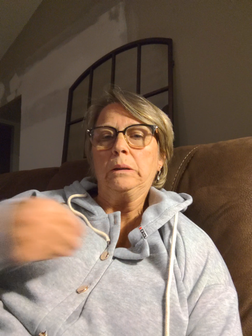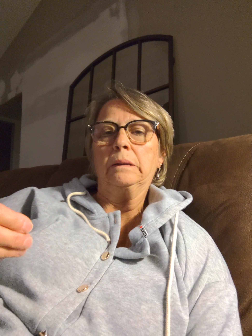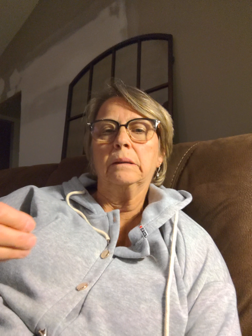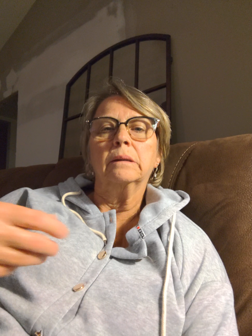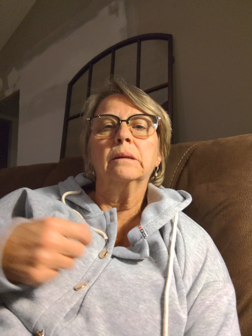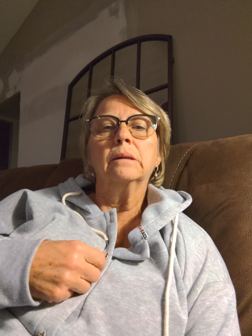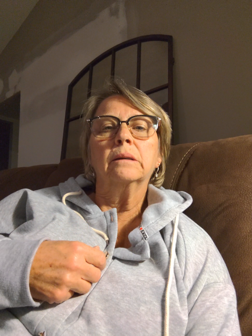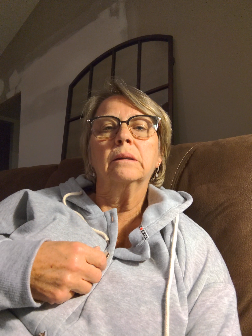white